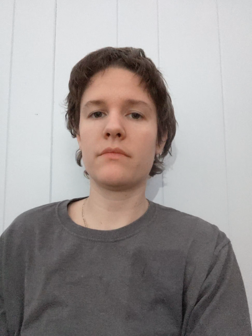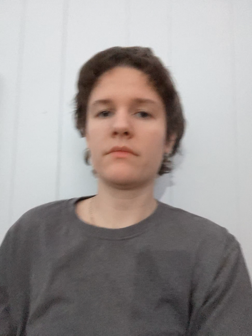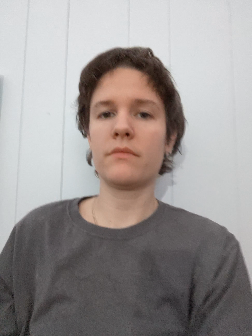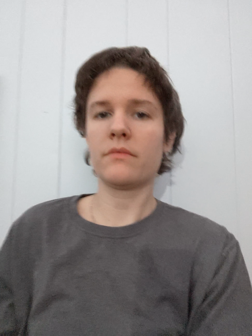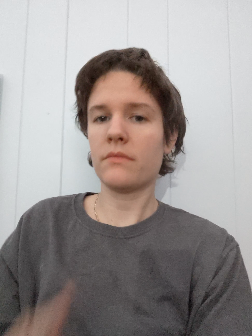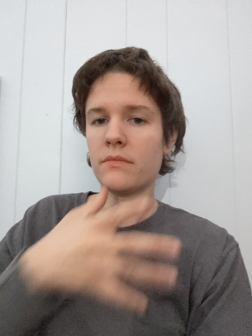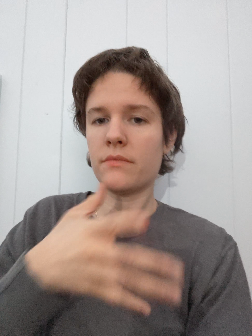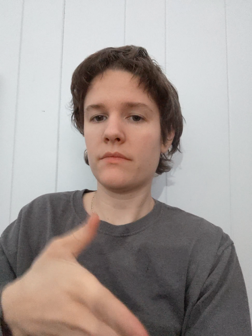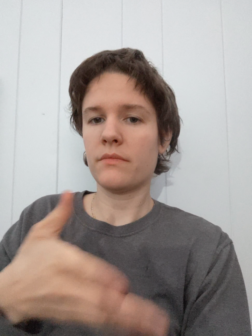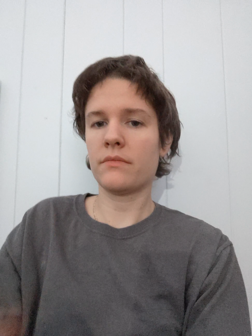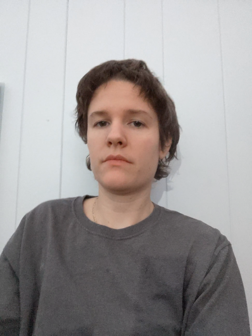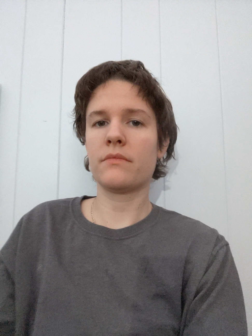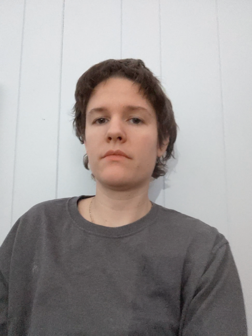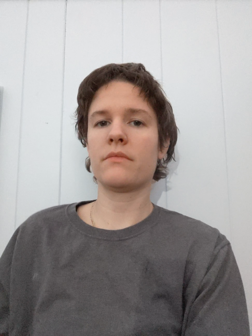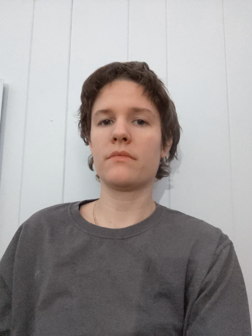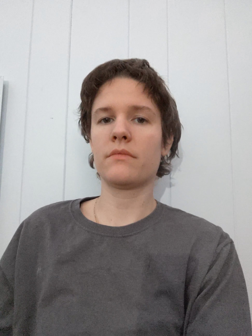grandma